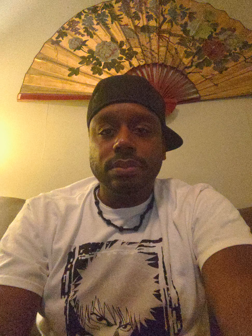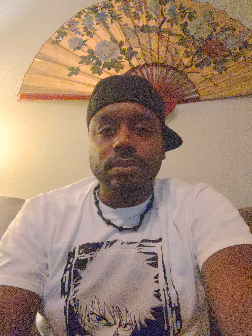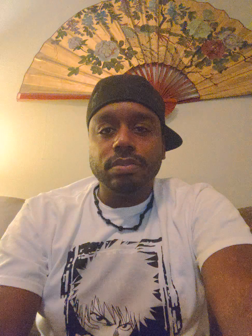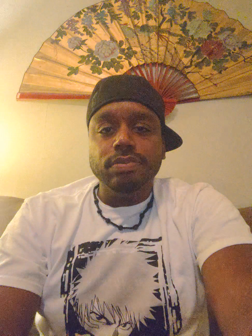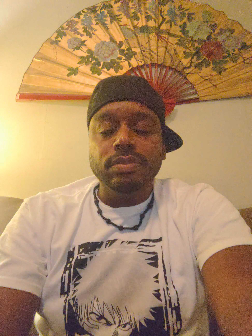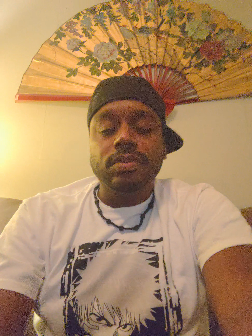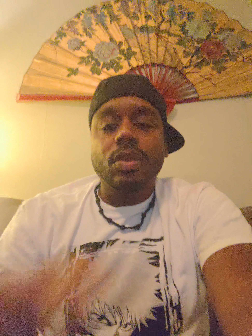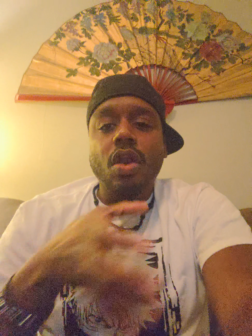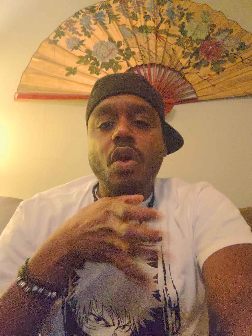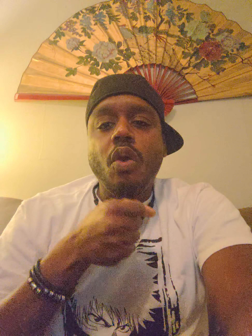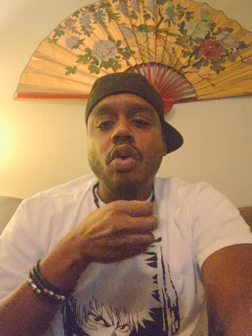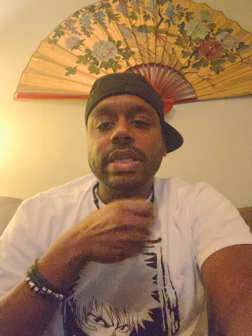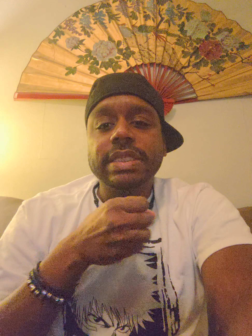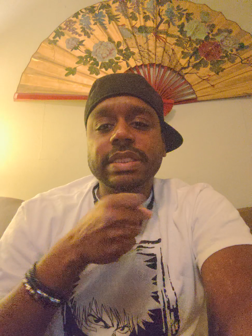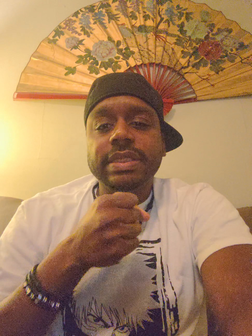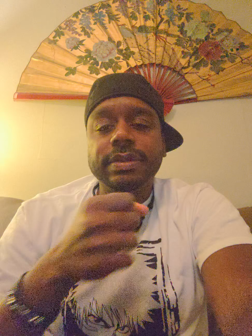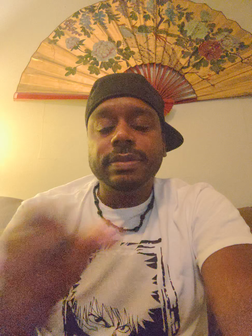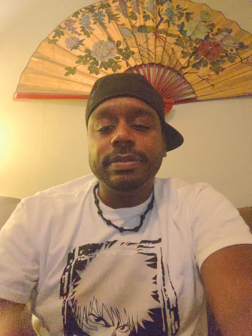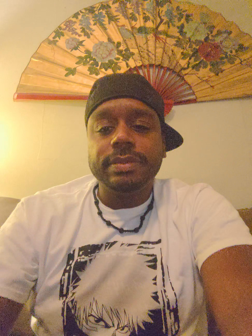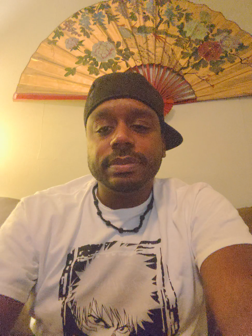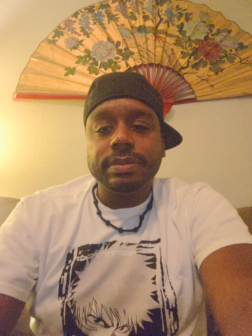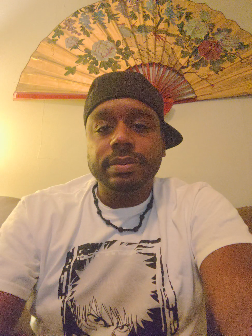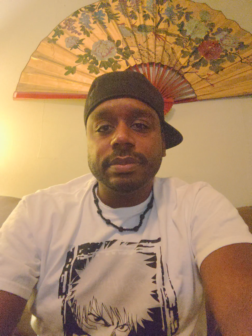orange